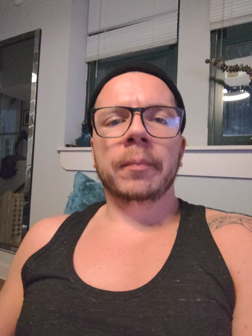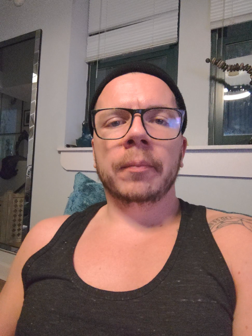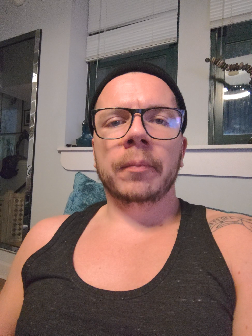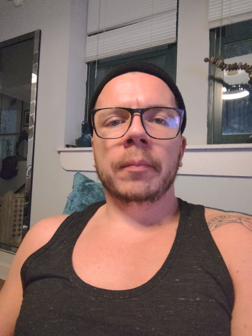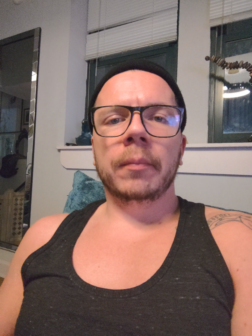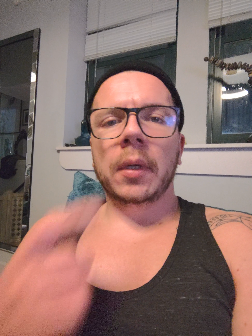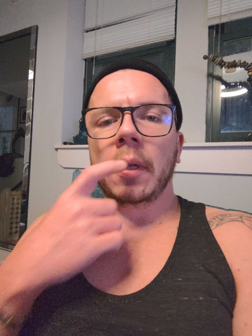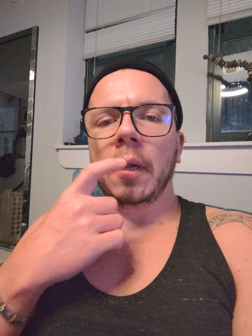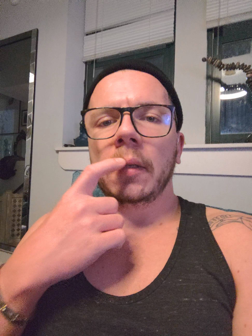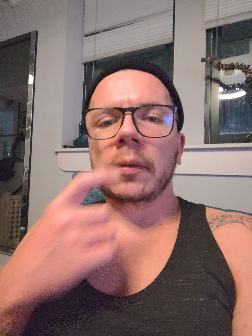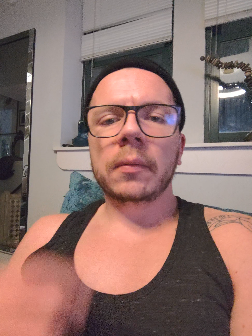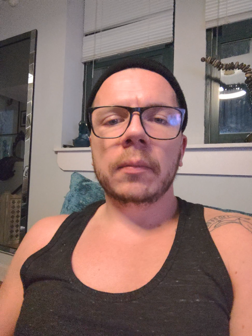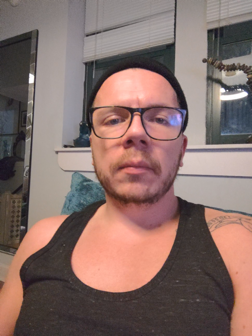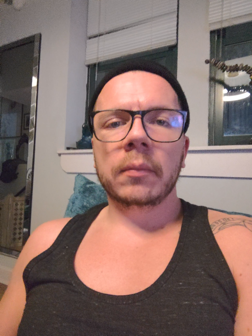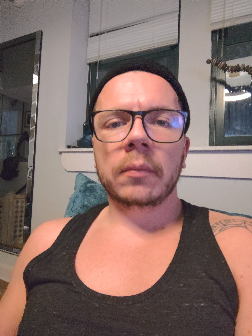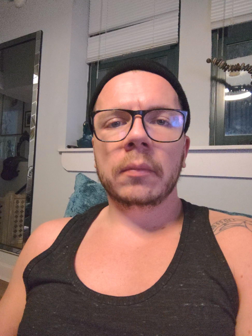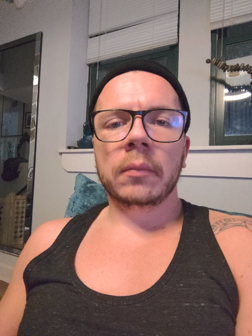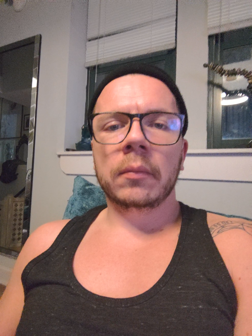window